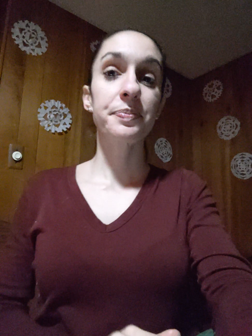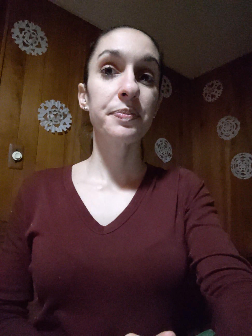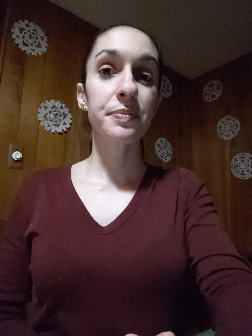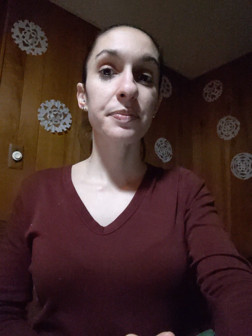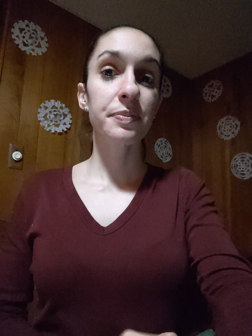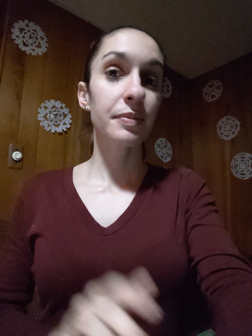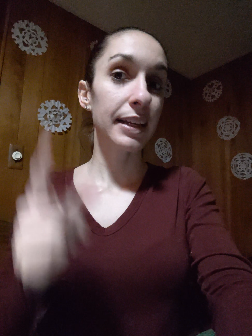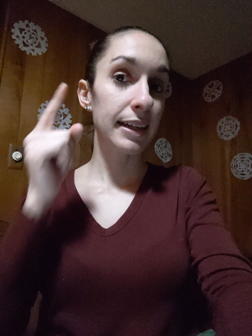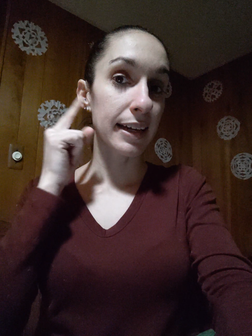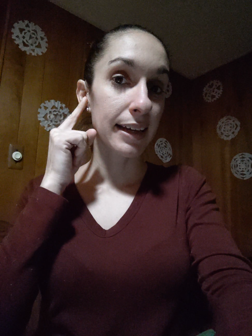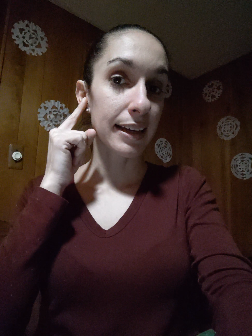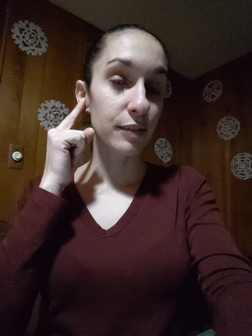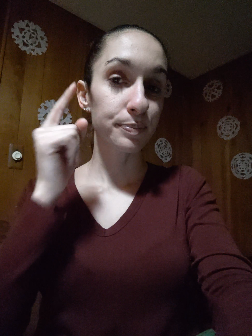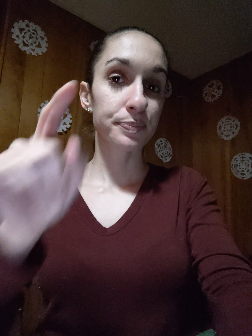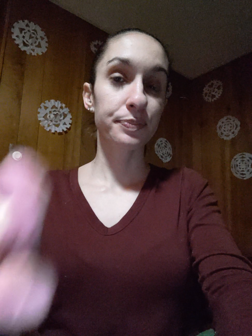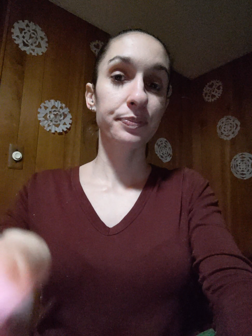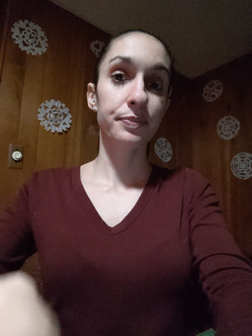hear